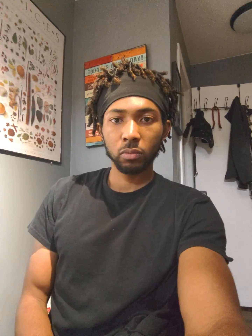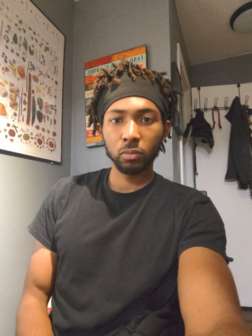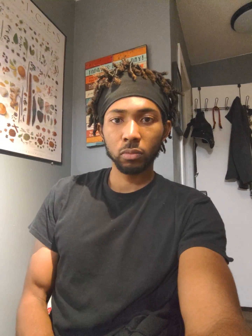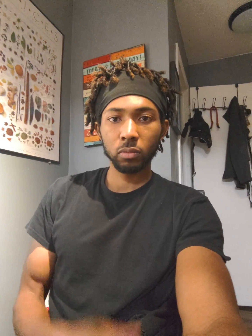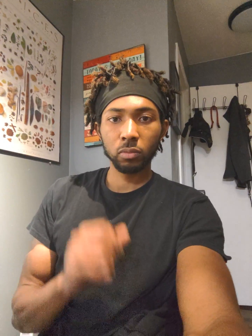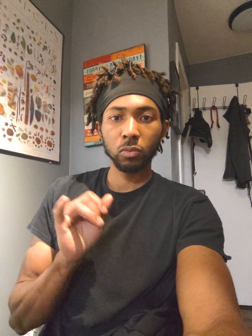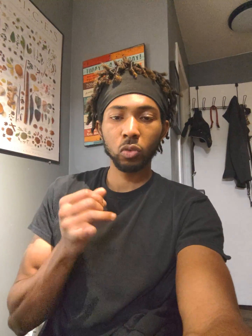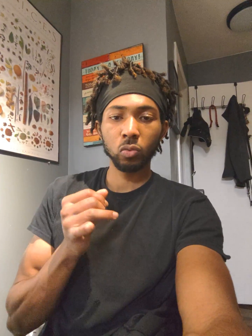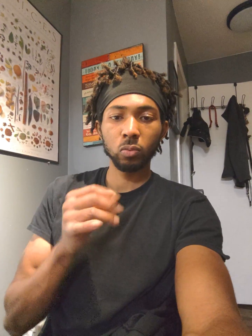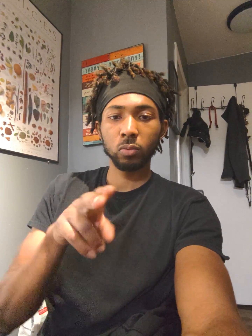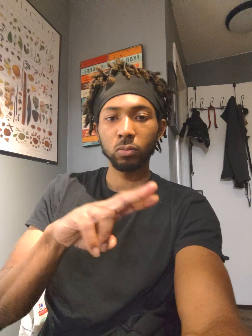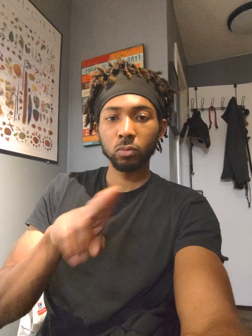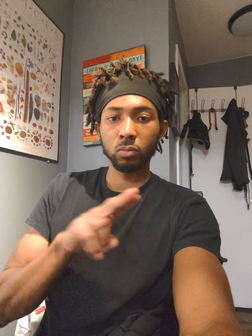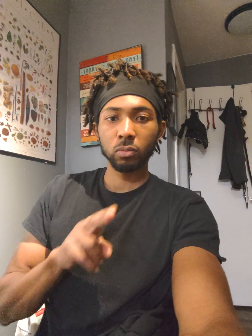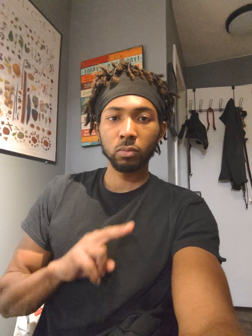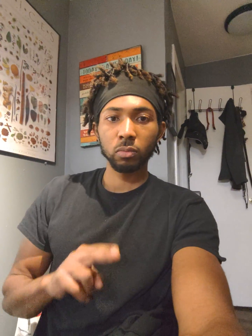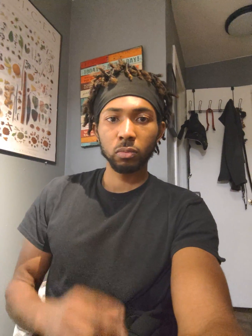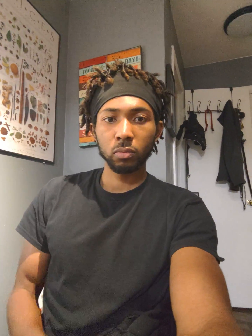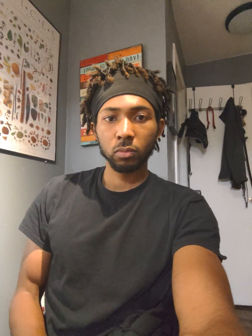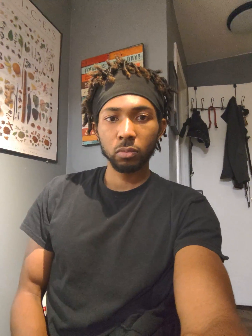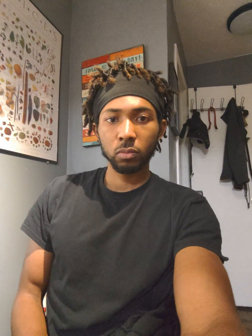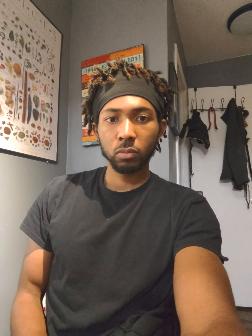jelly